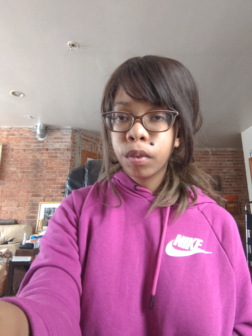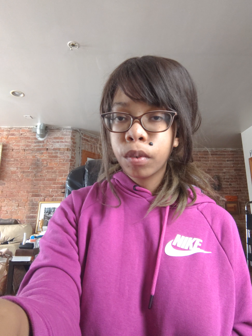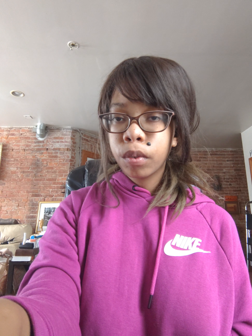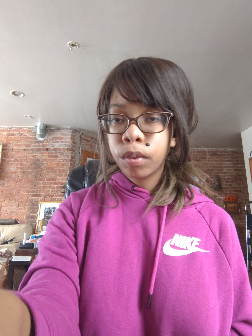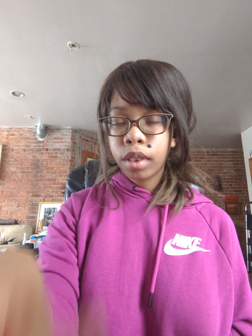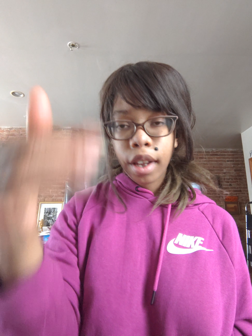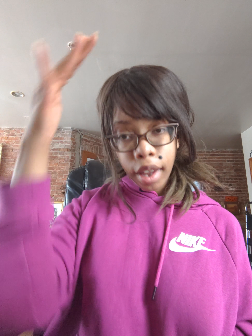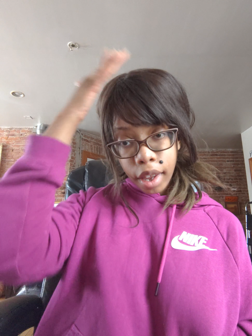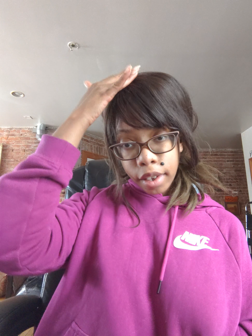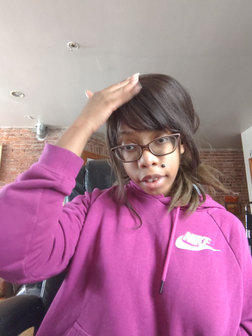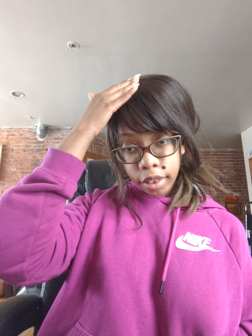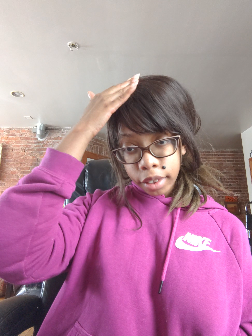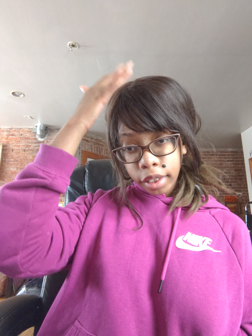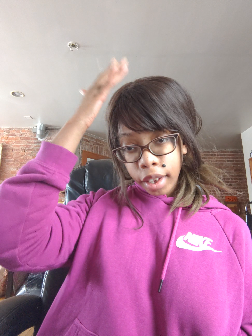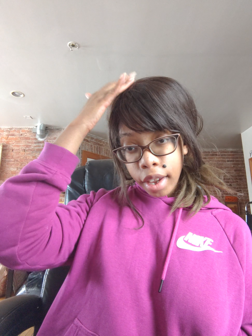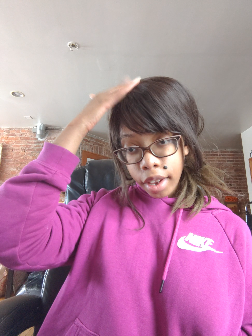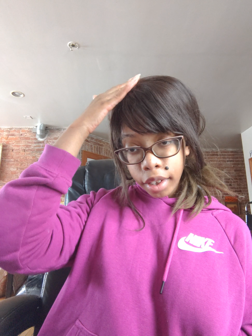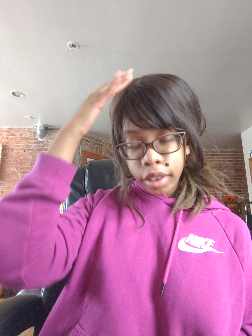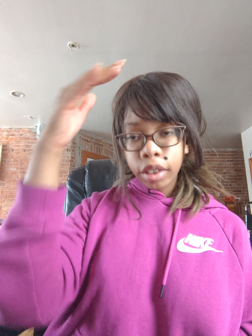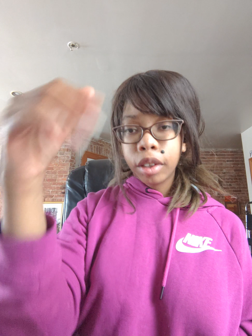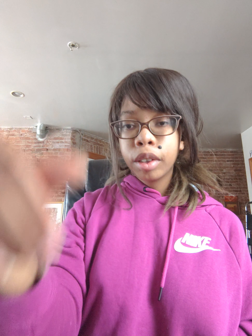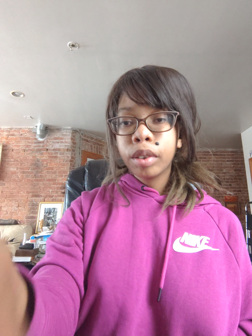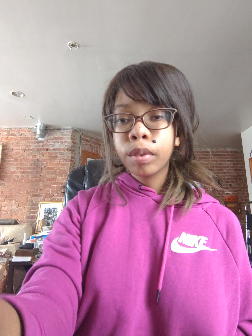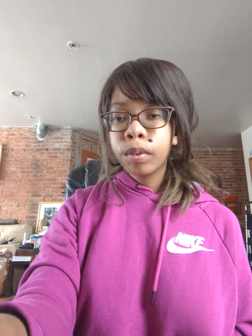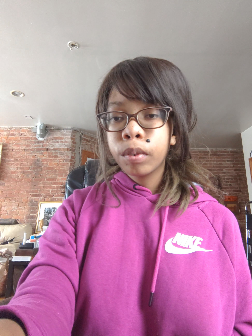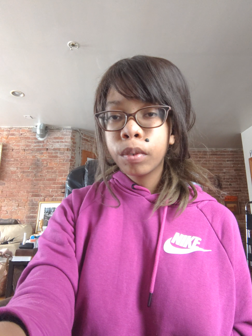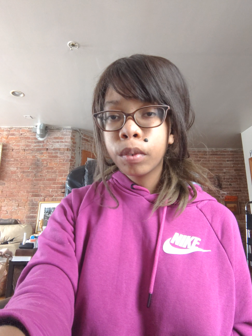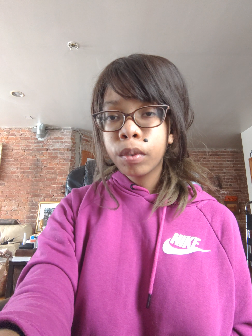hat